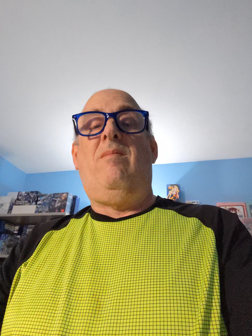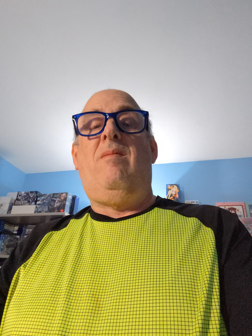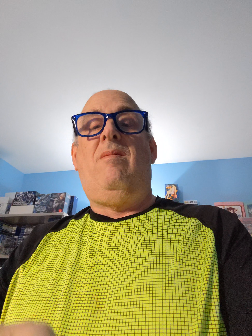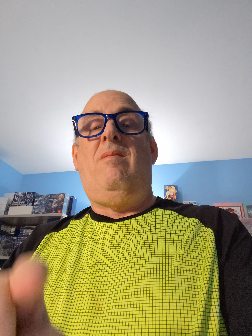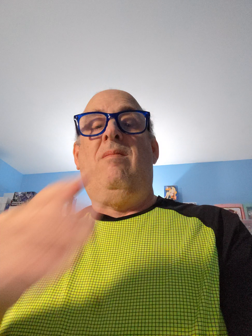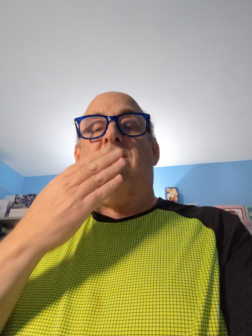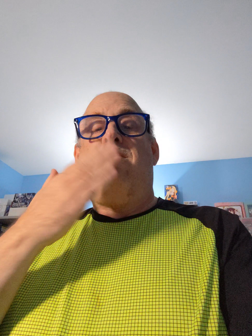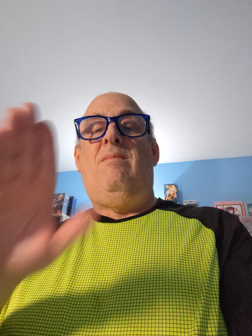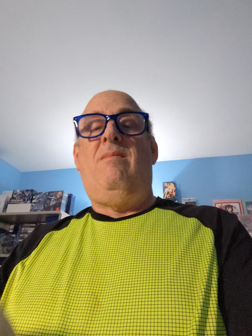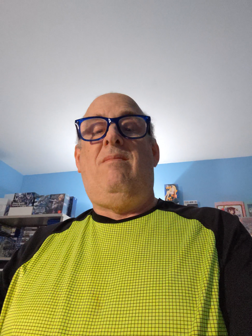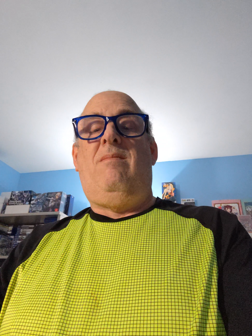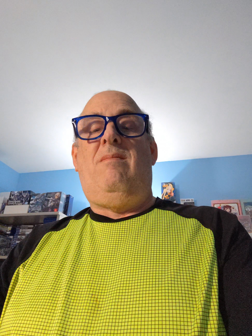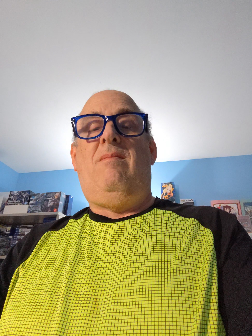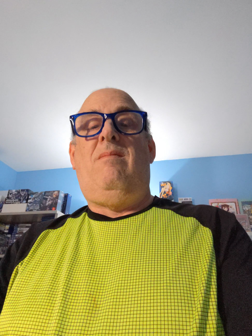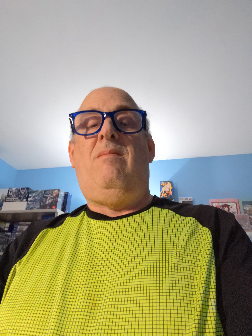bad